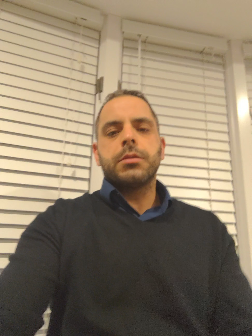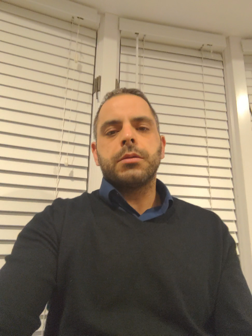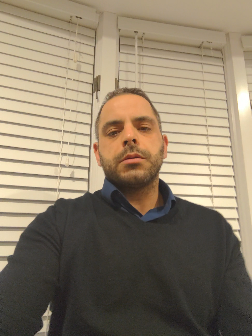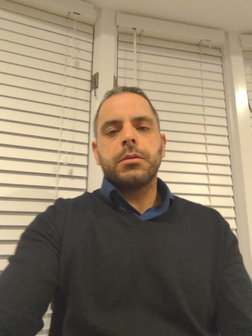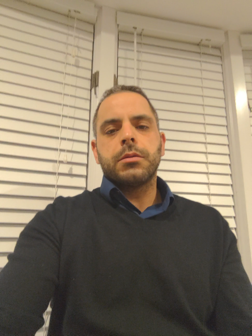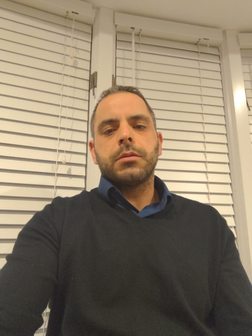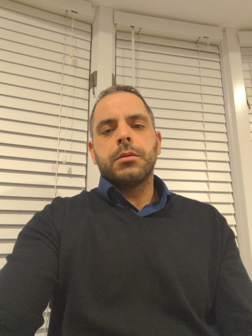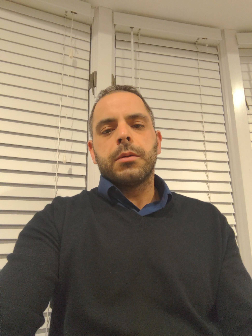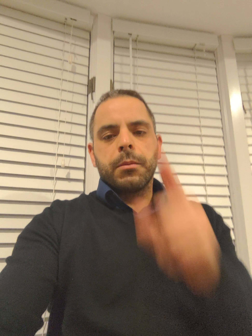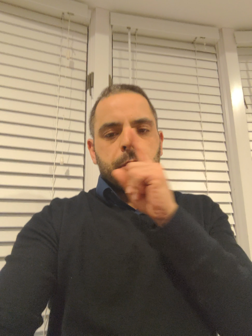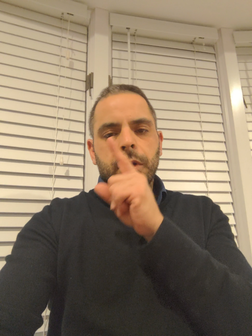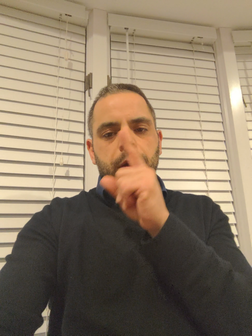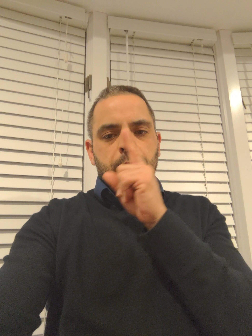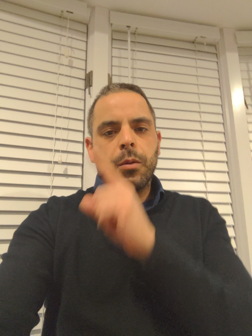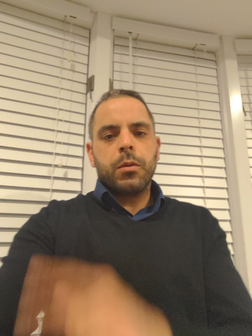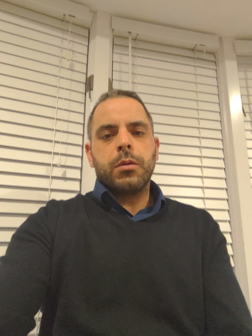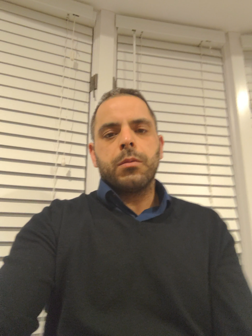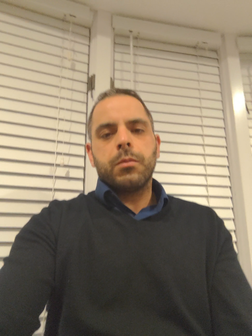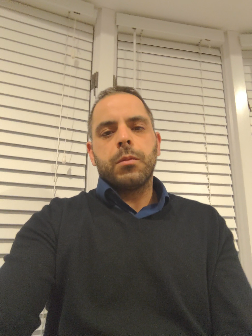mouse